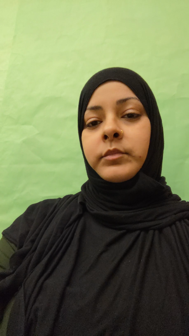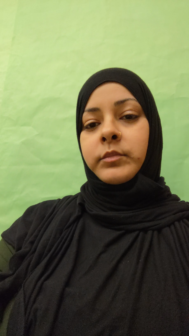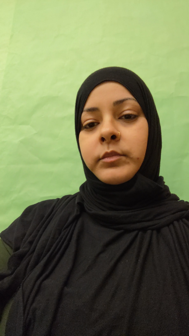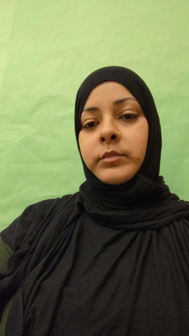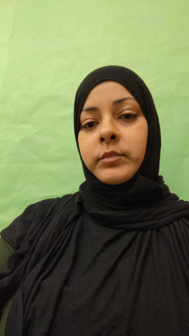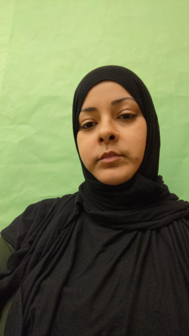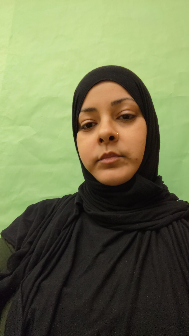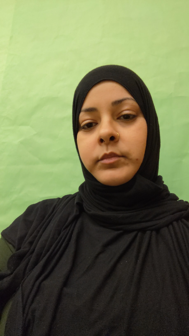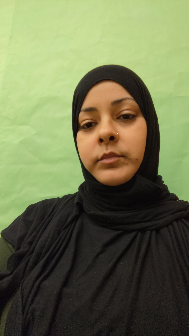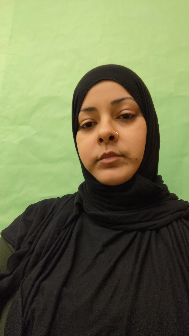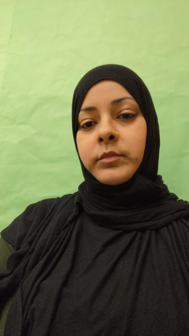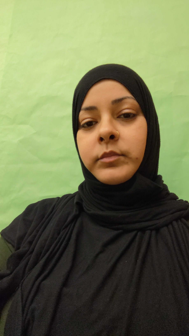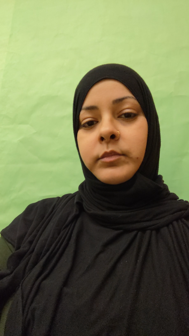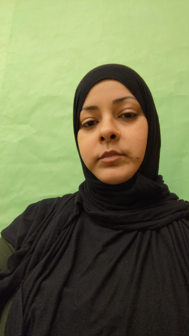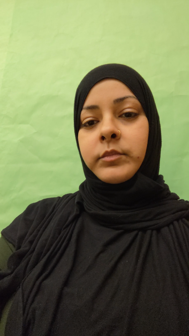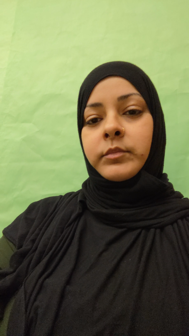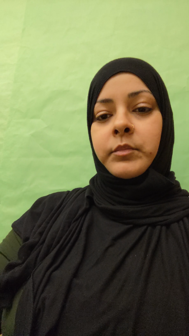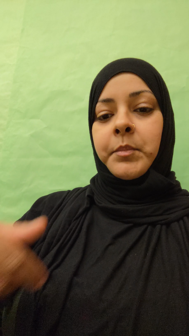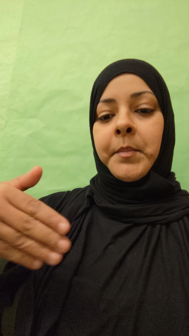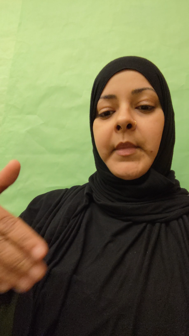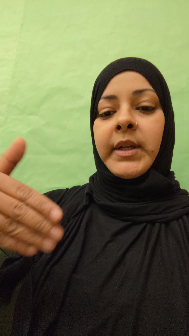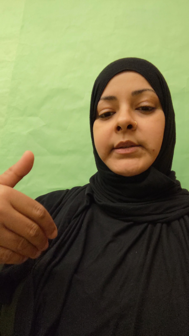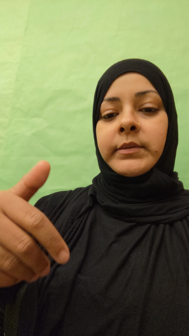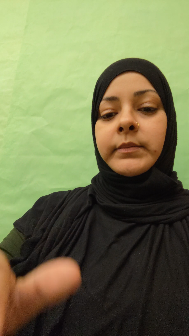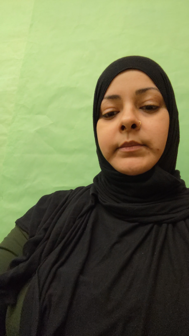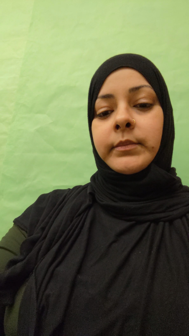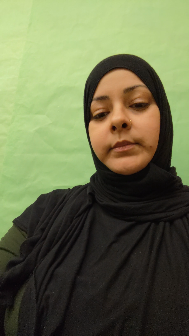pants